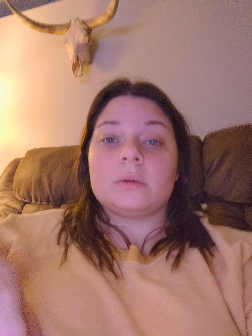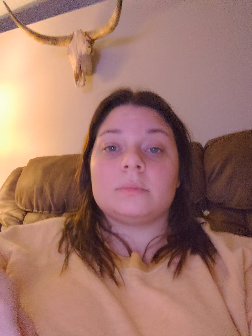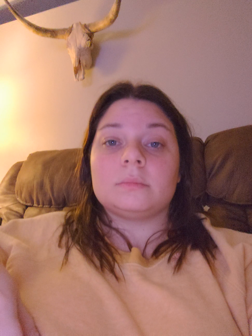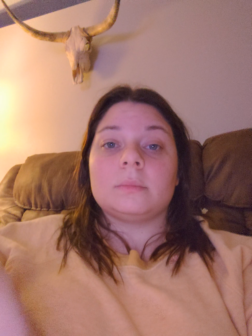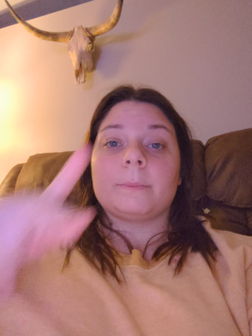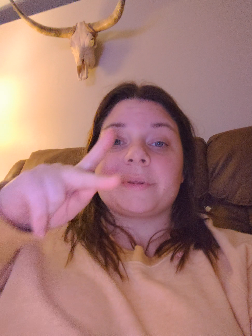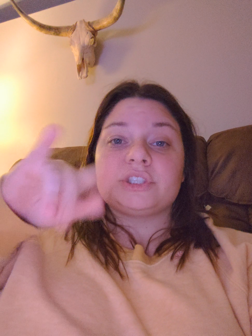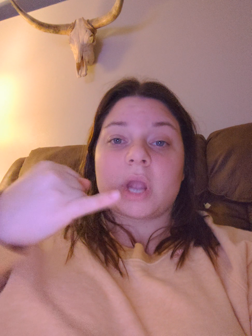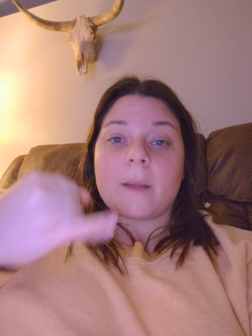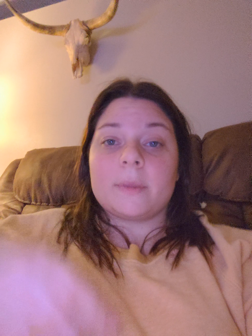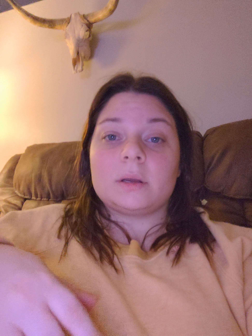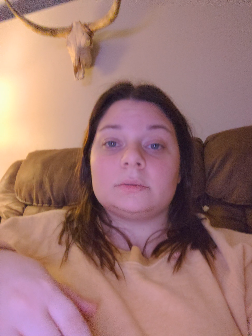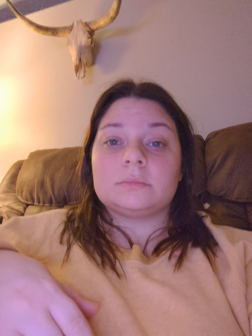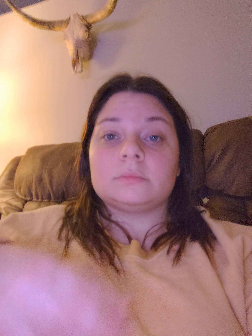pajamas